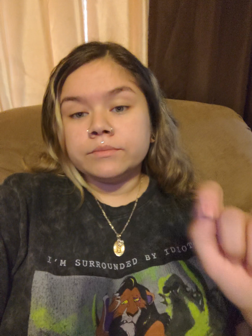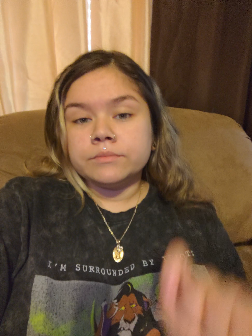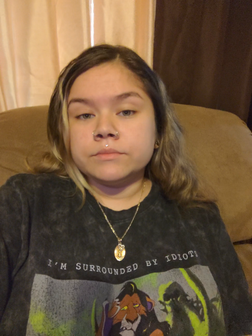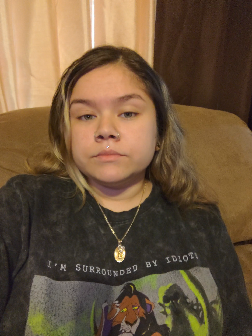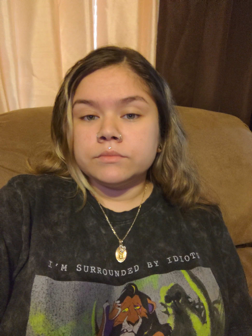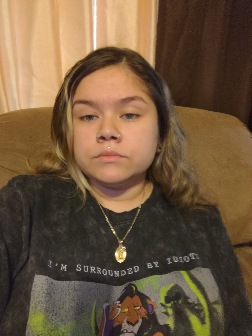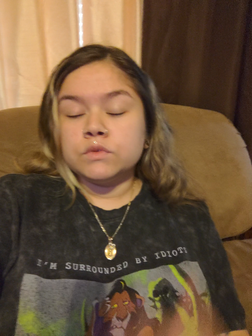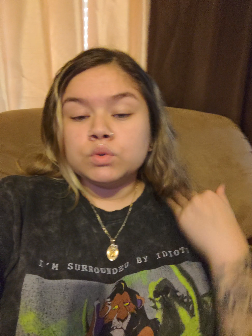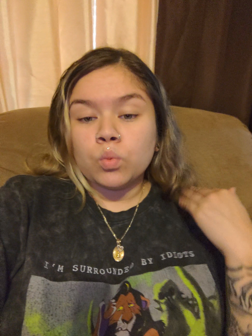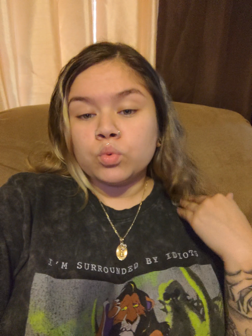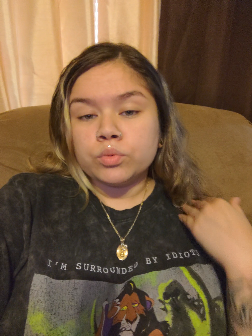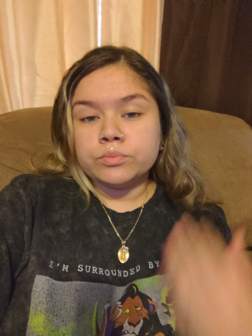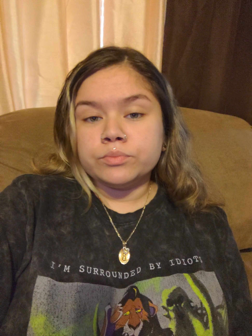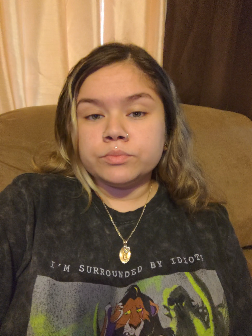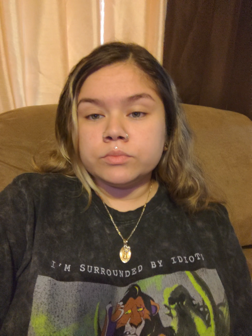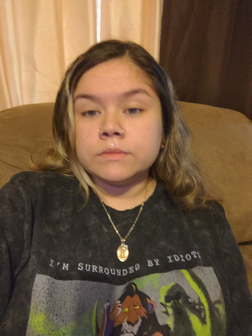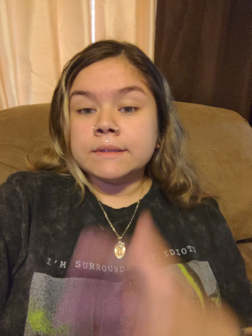shoulder